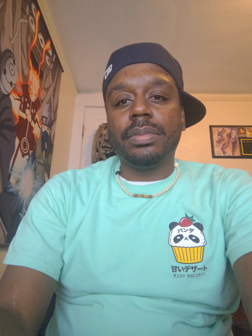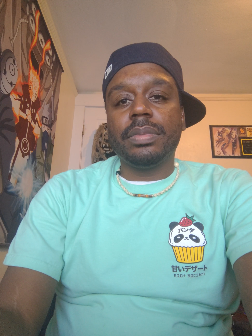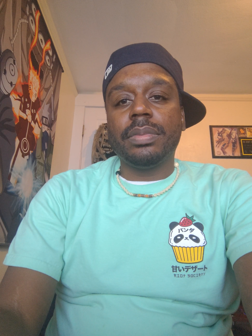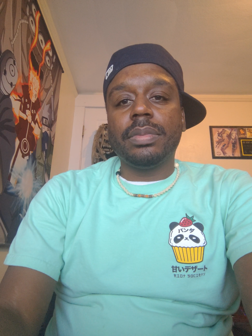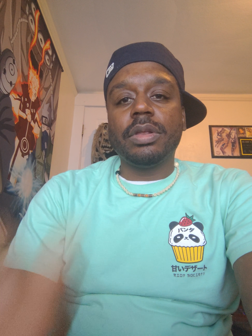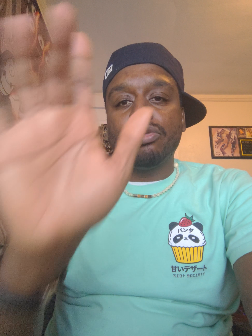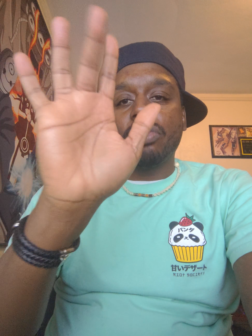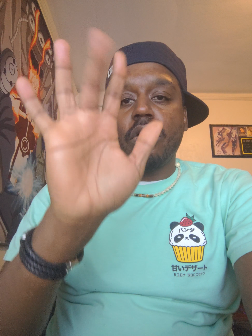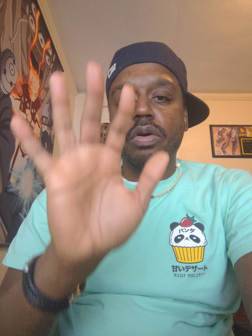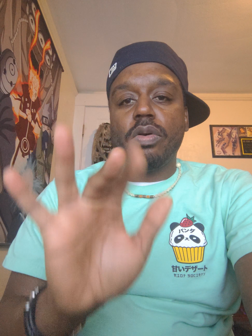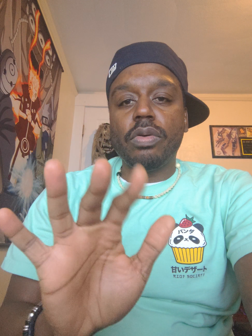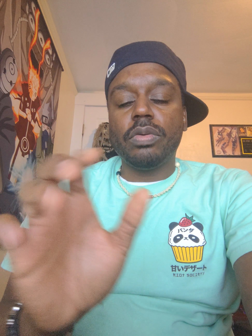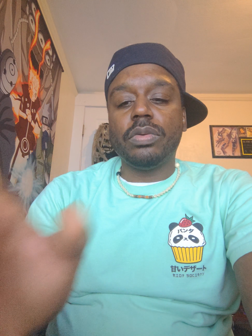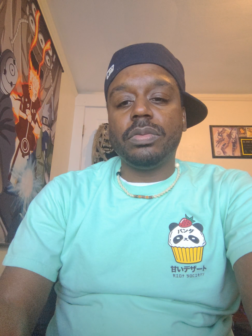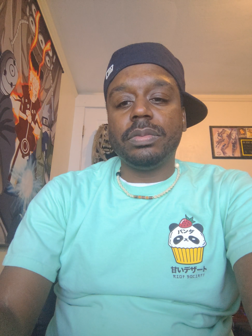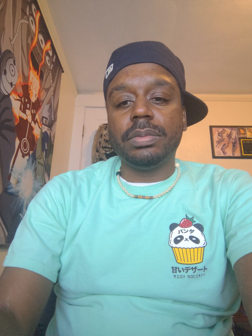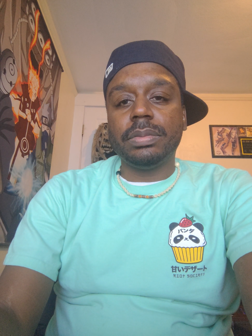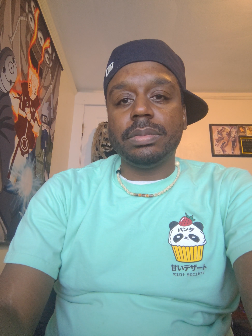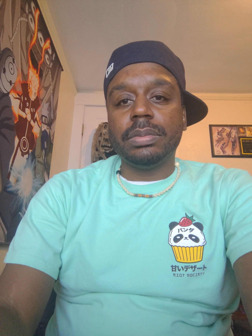snow